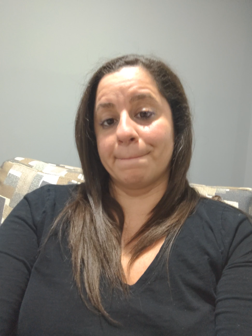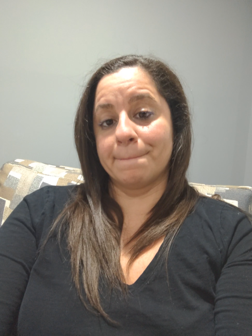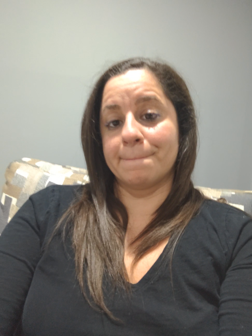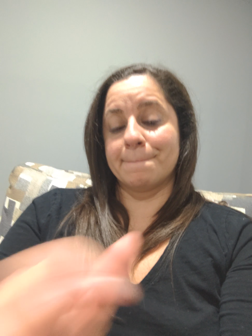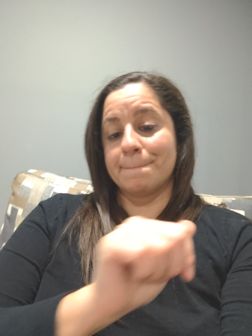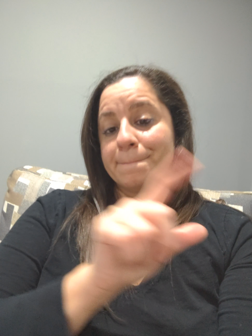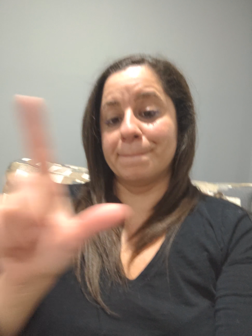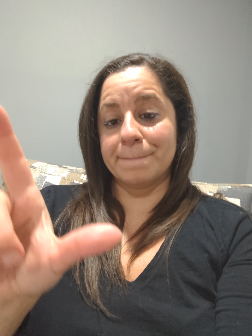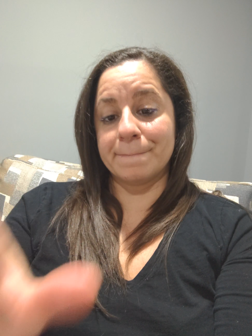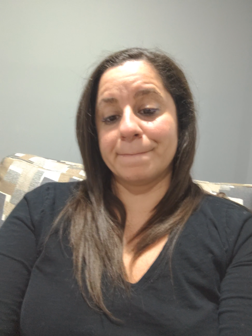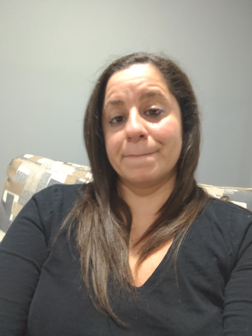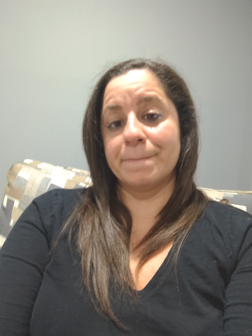all